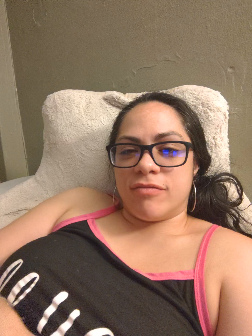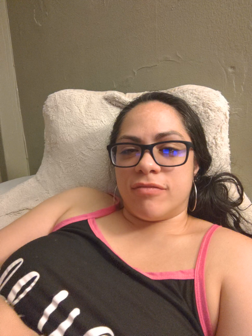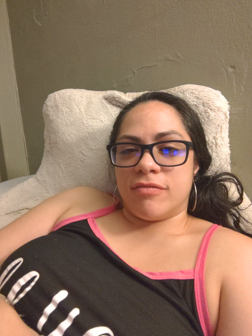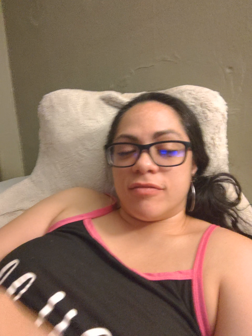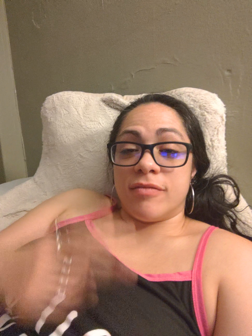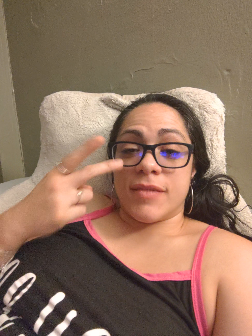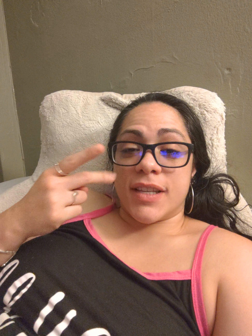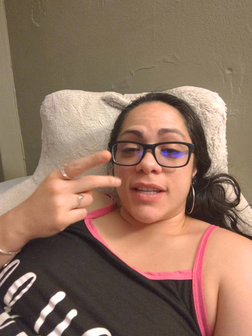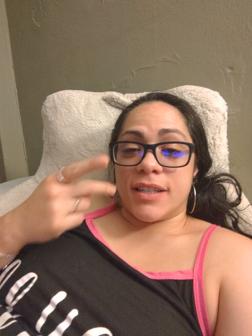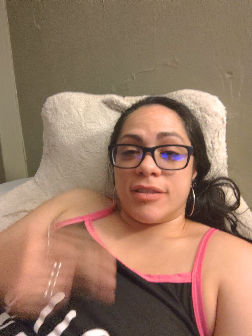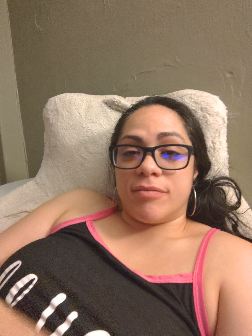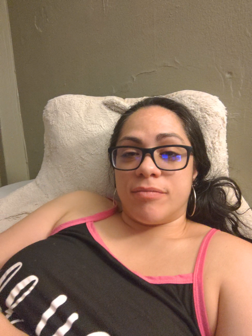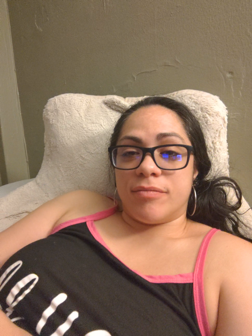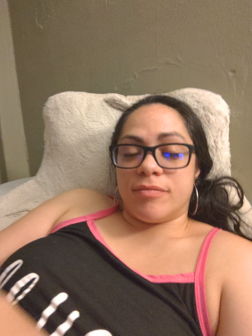kitty